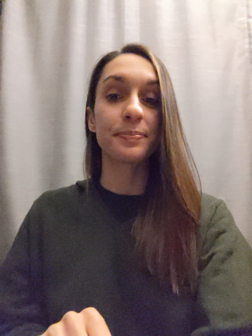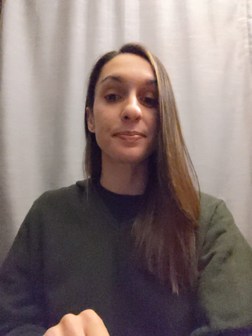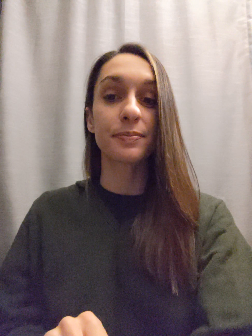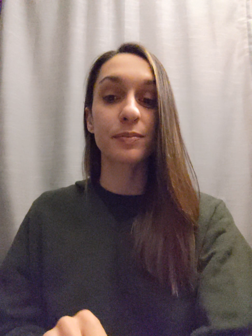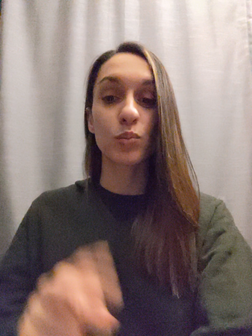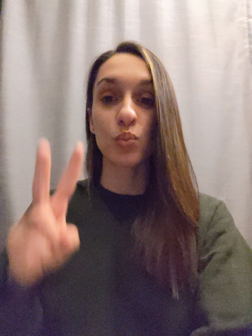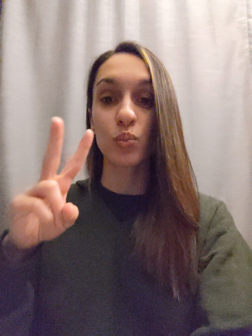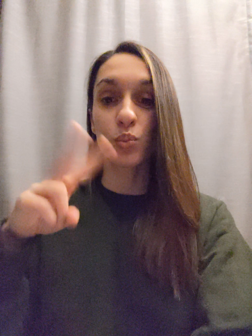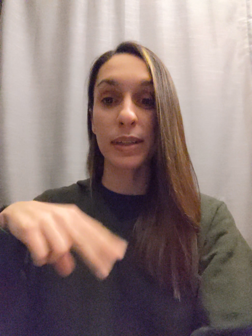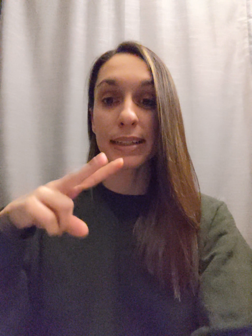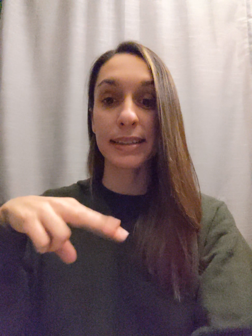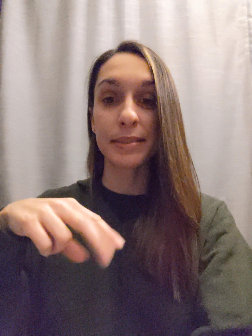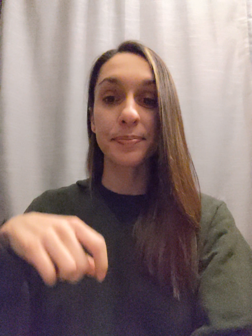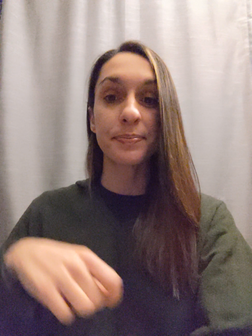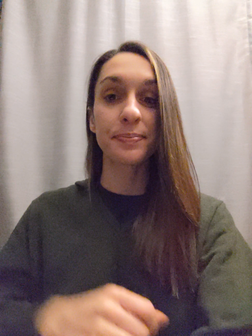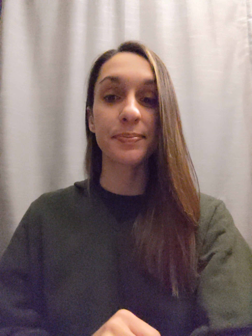read